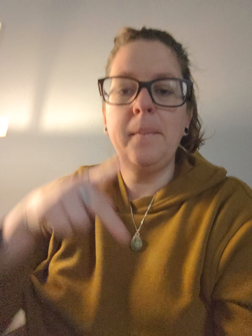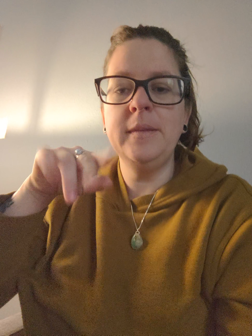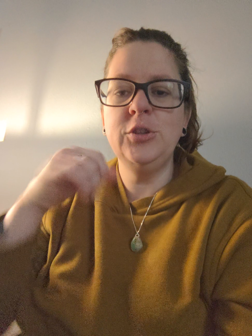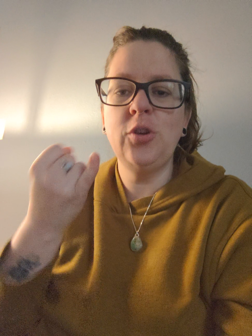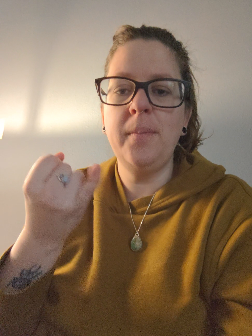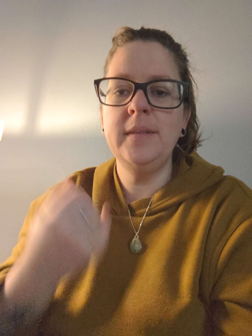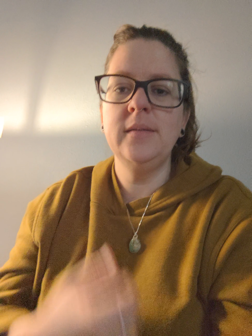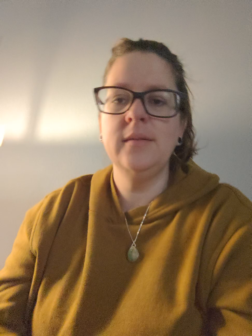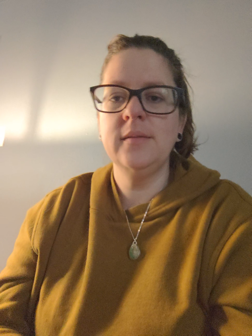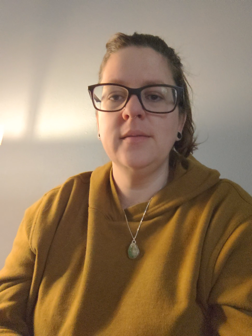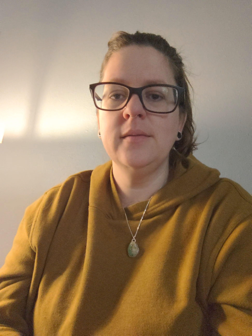pajamas